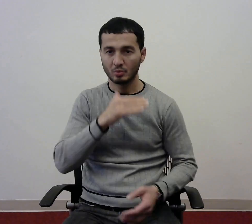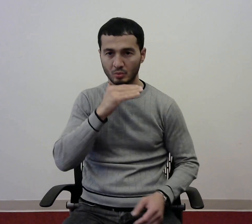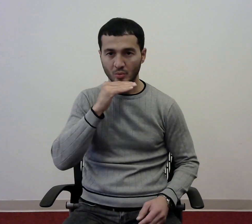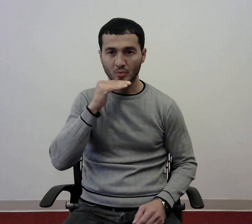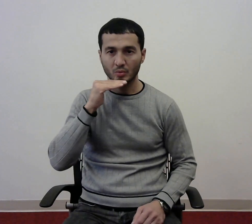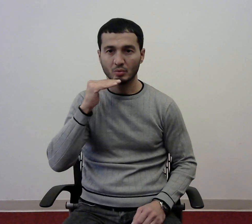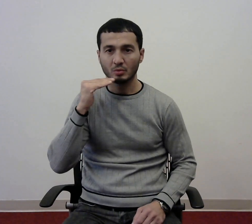çox